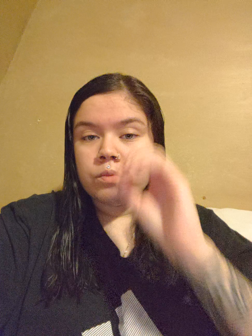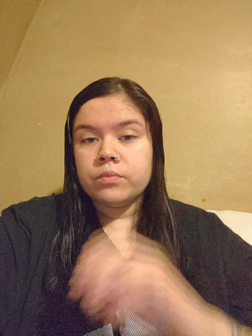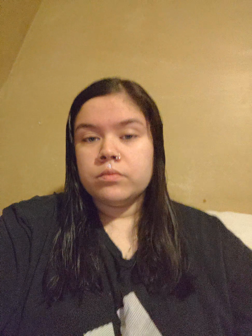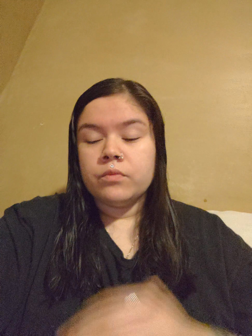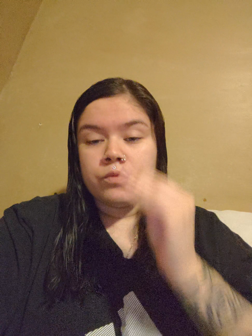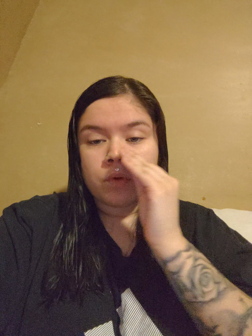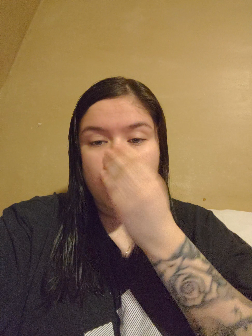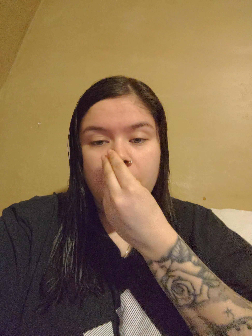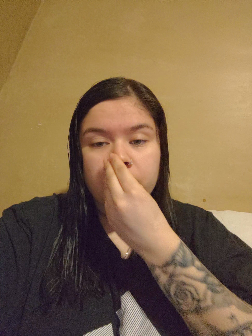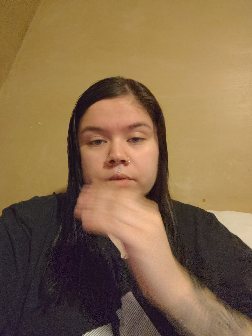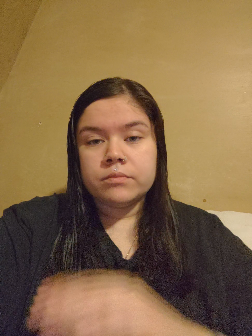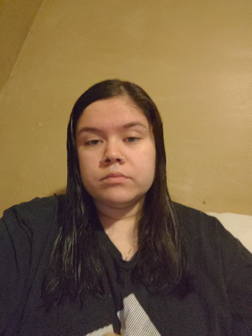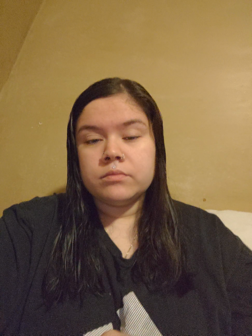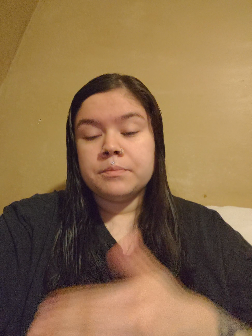flower